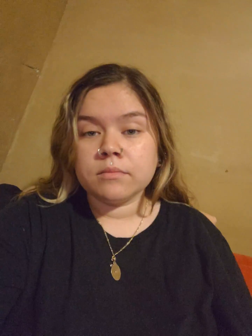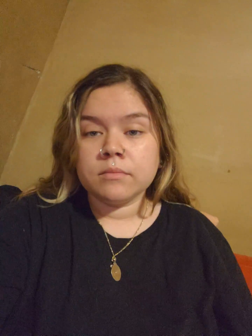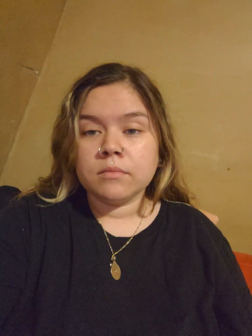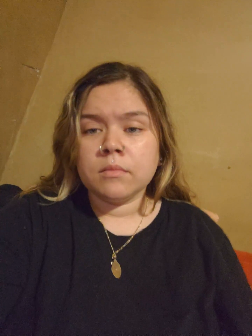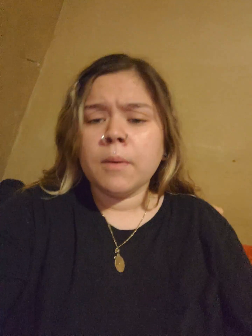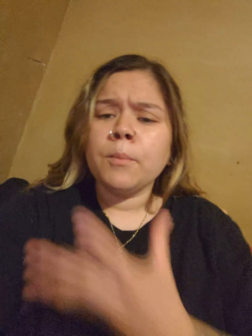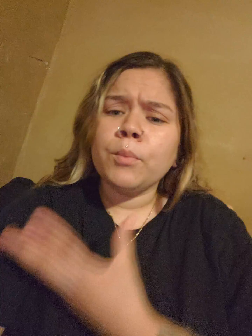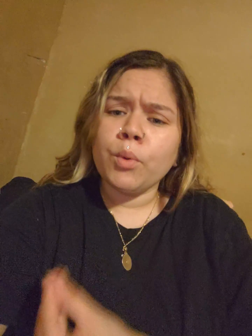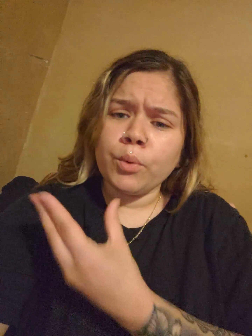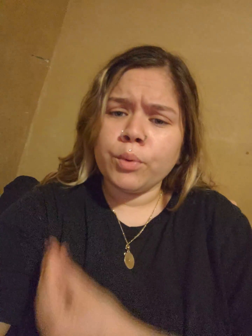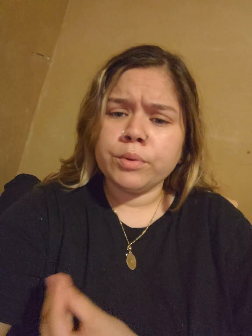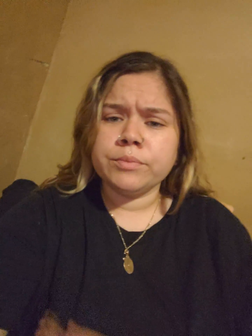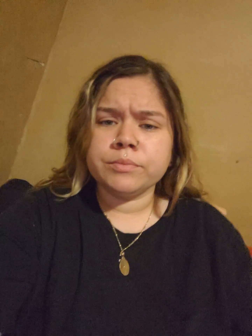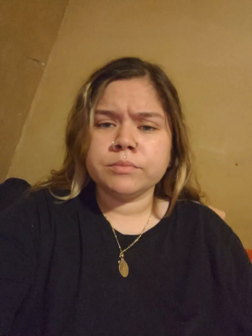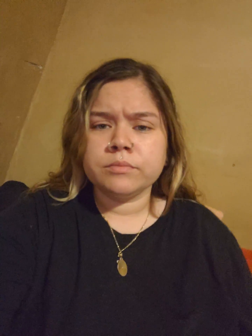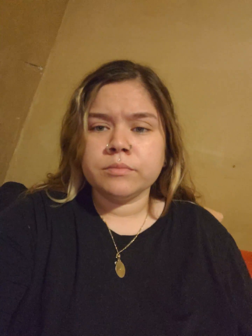poor